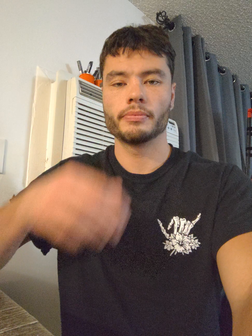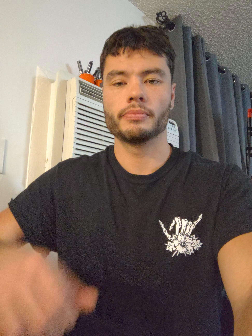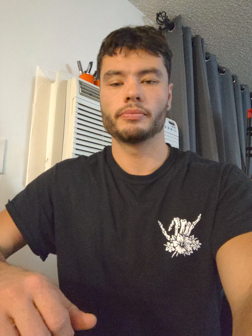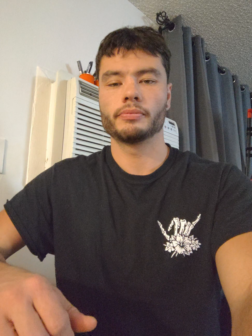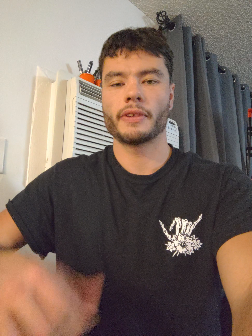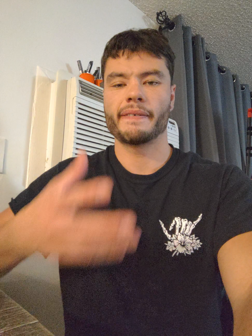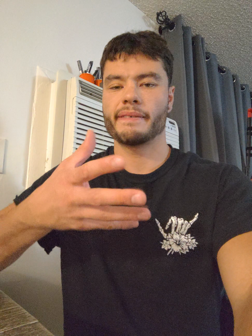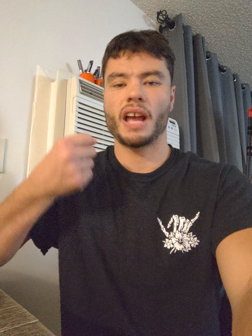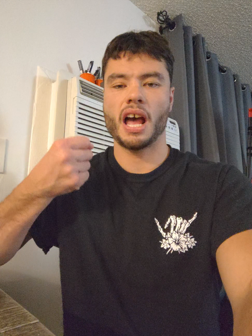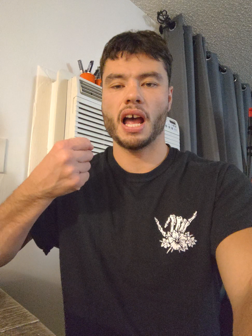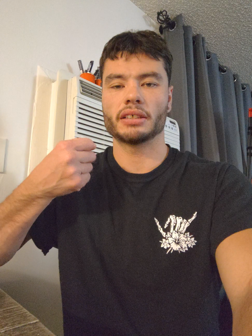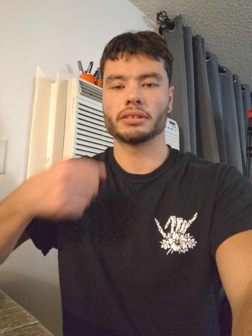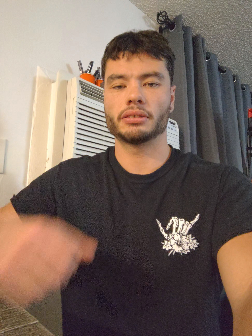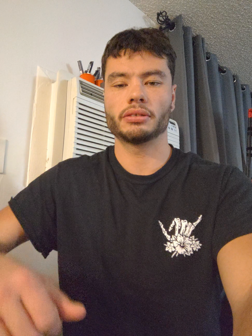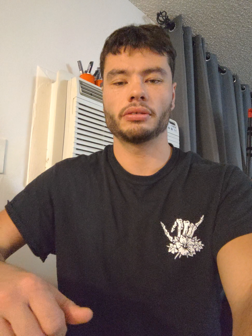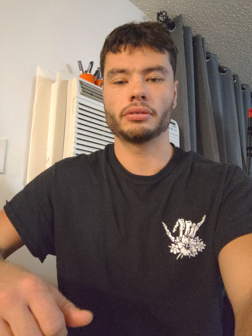fast